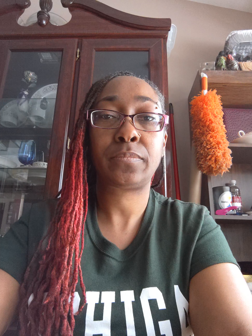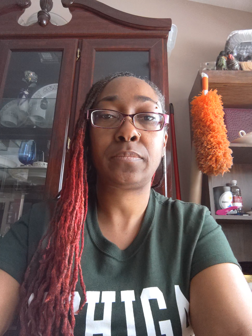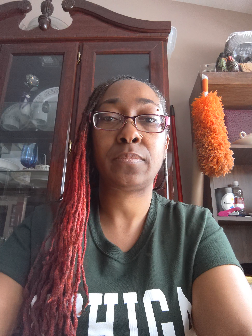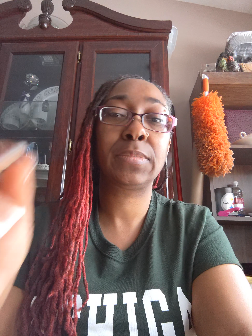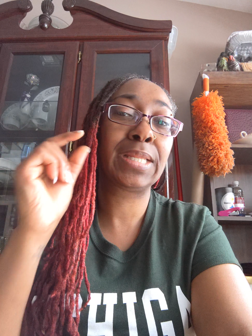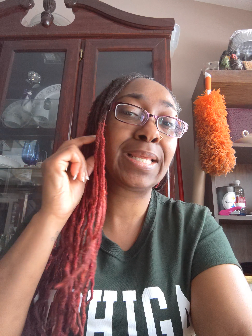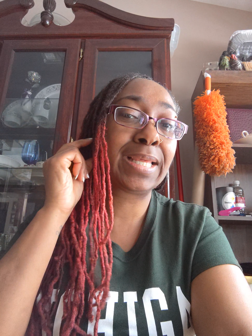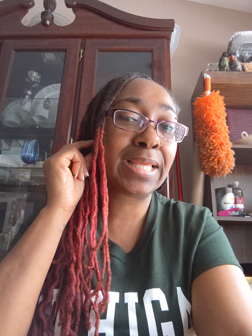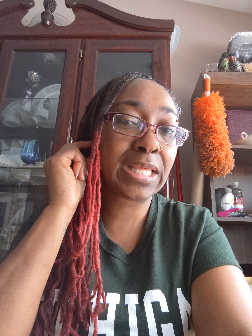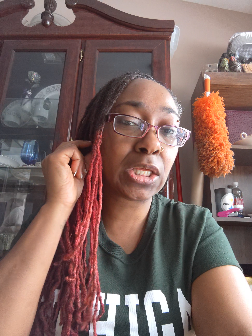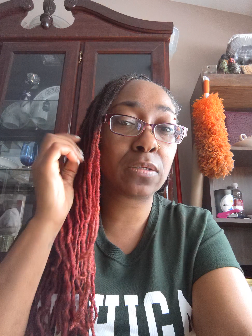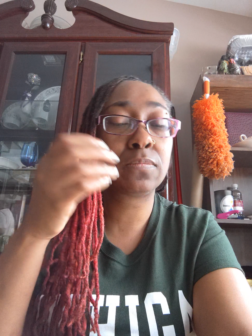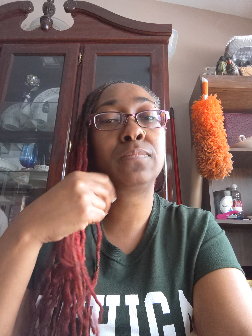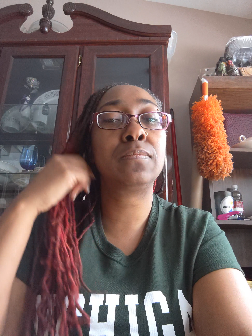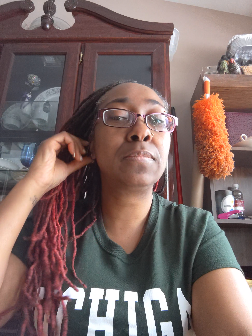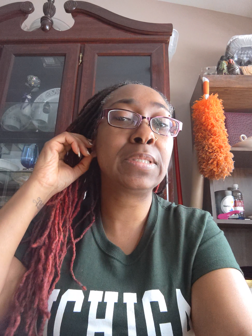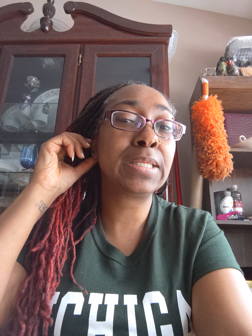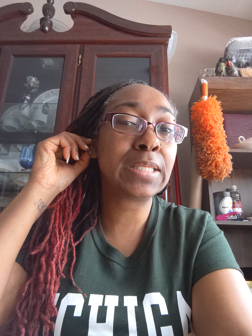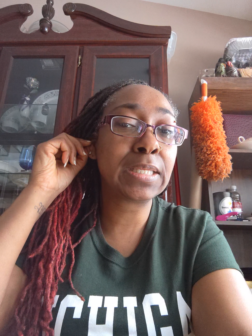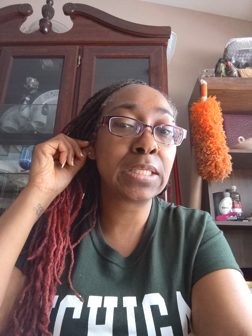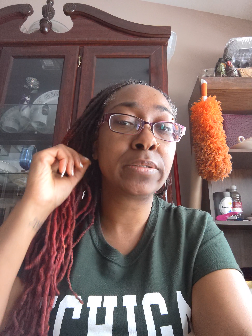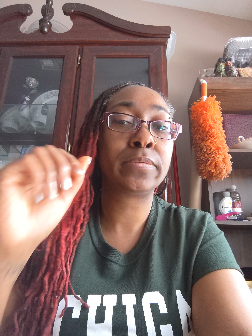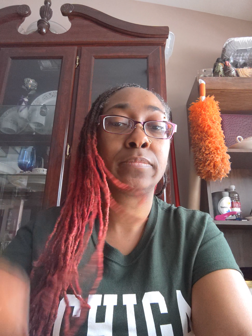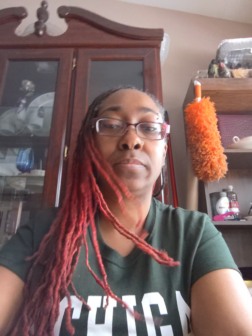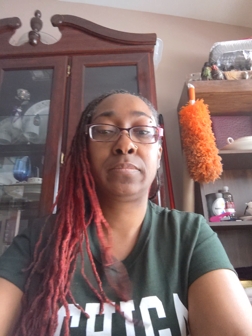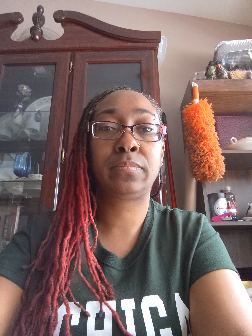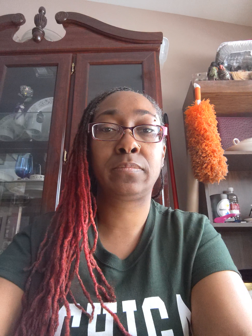ear